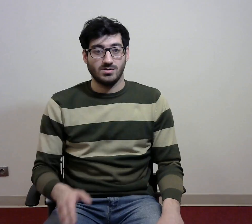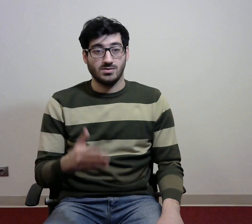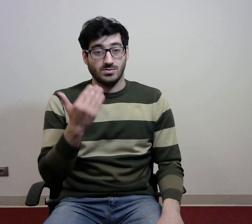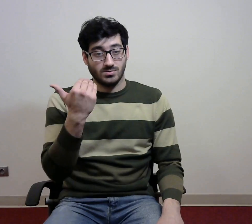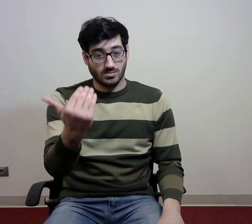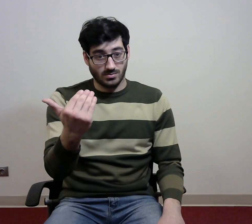siz